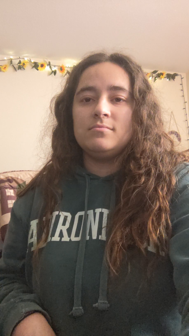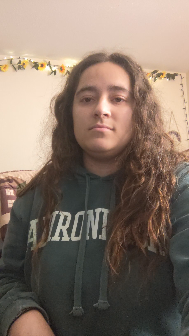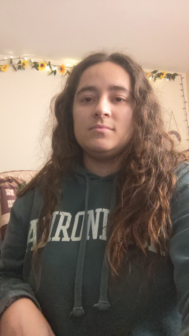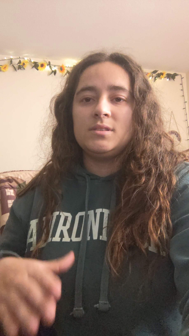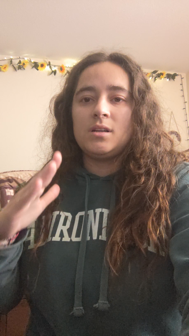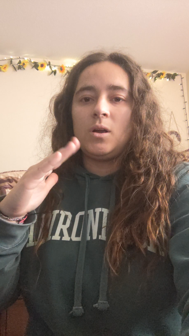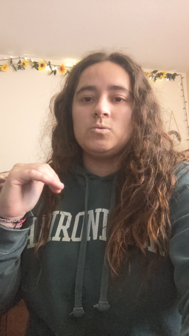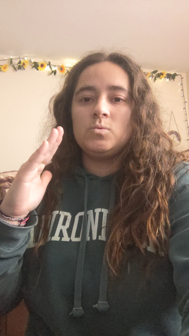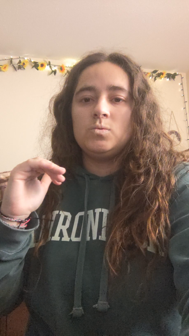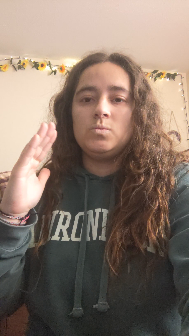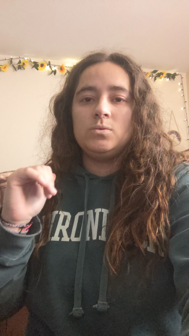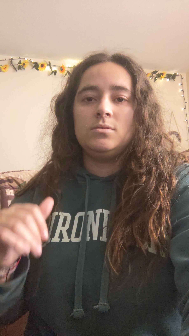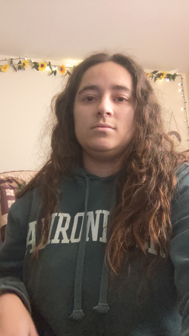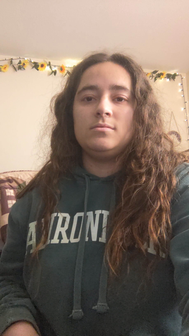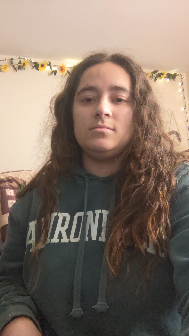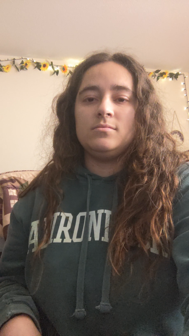downtown